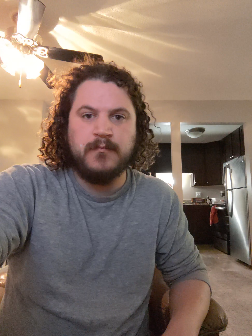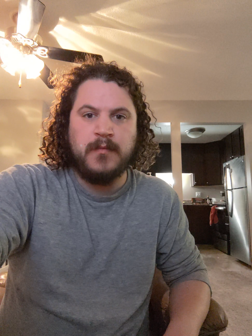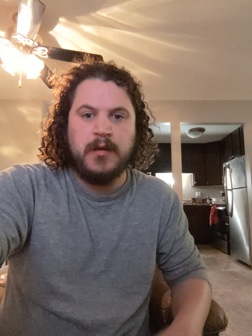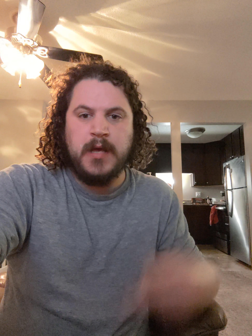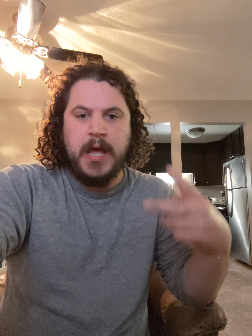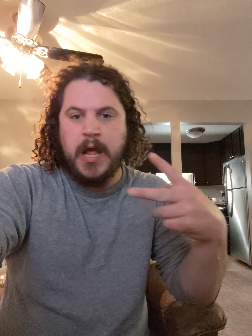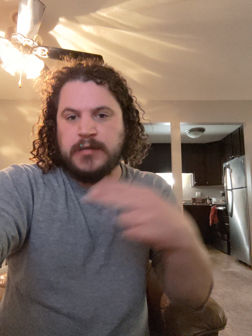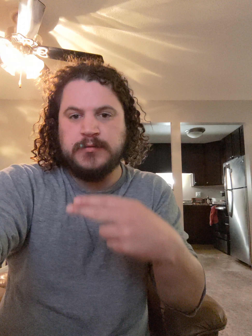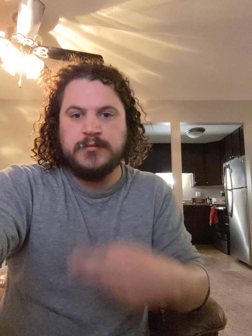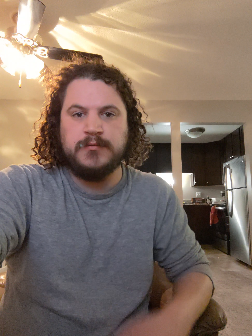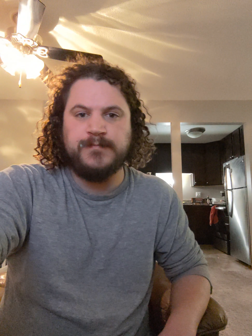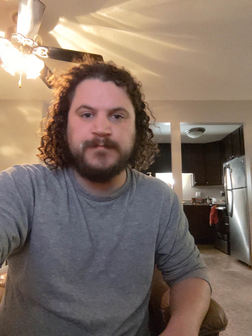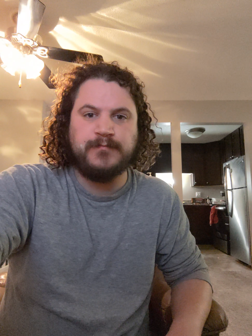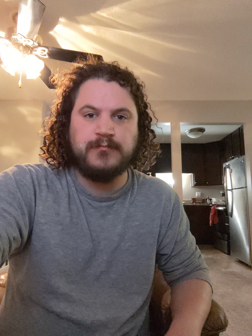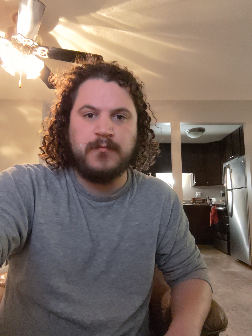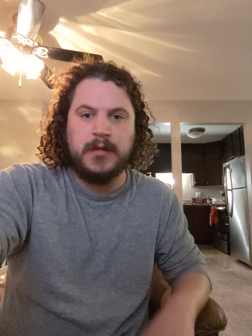cut